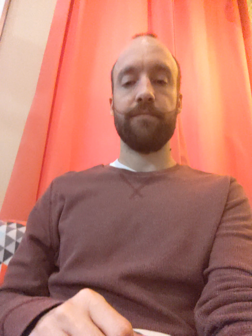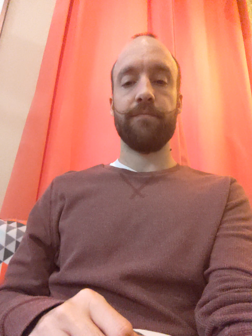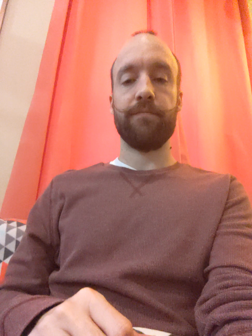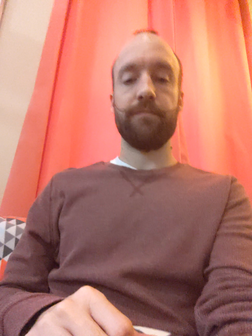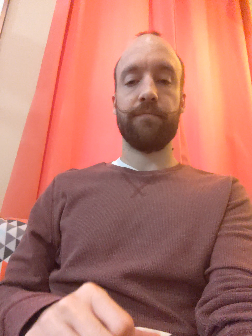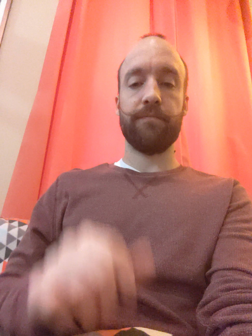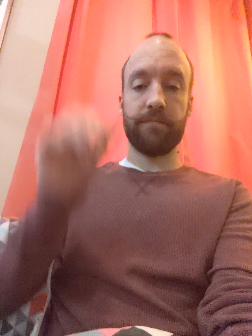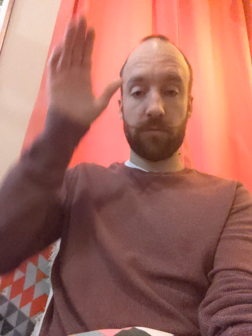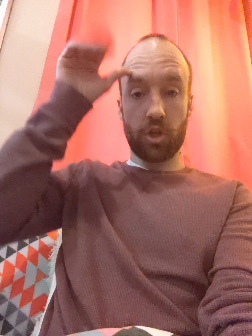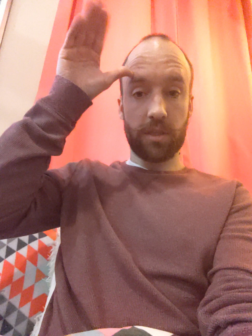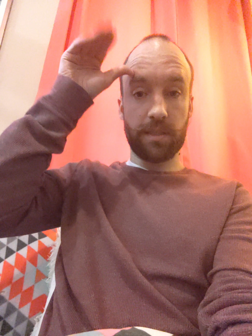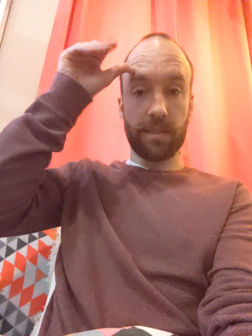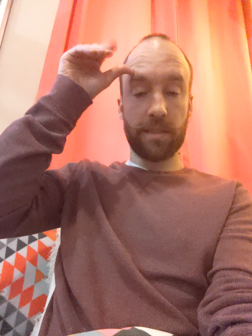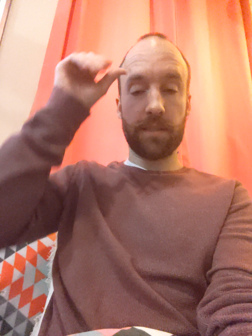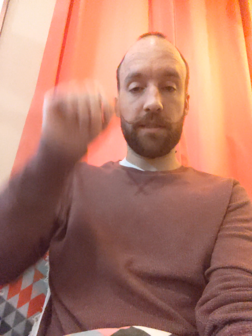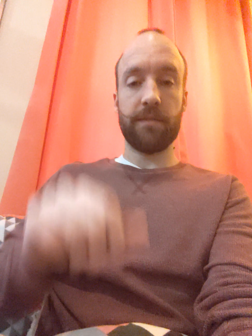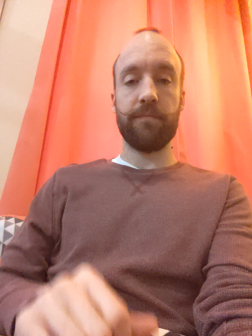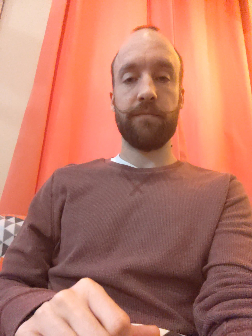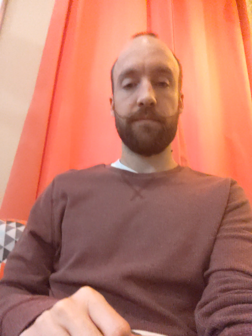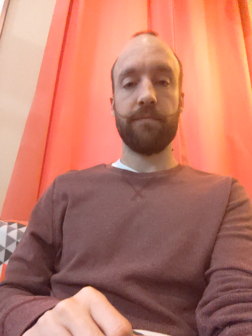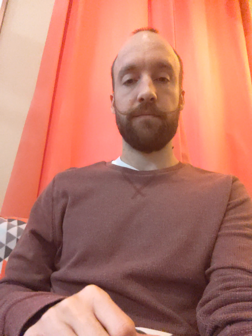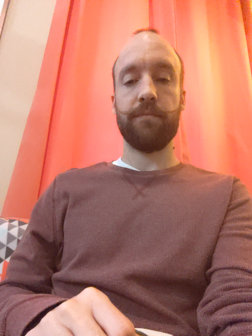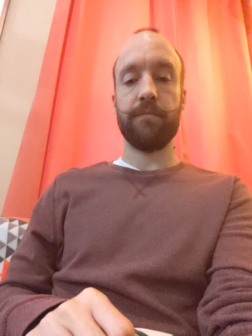donkey